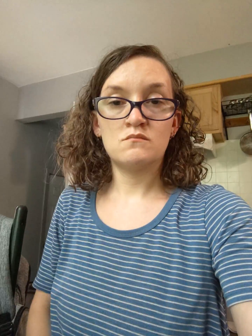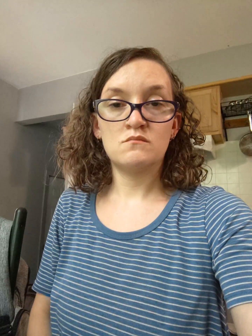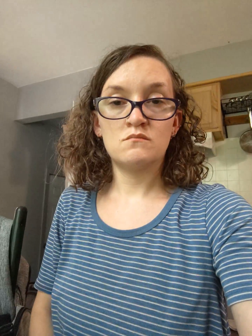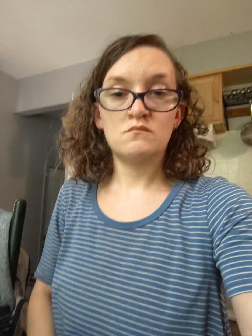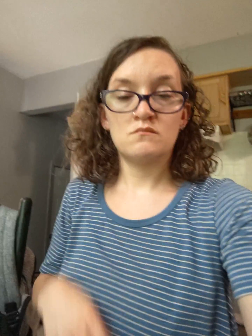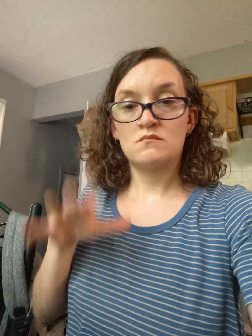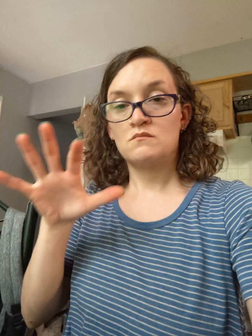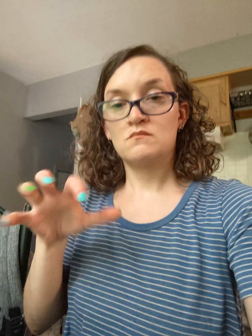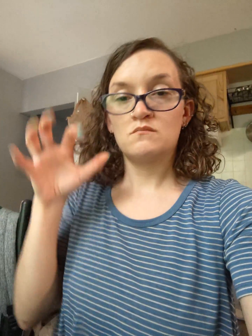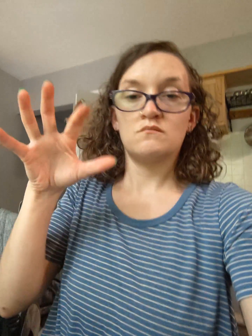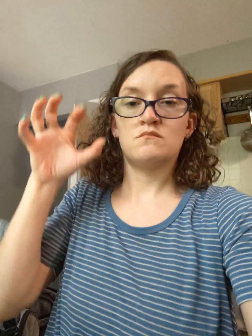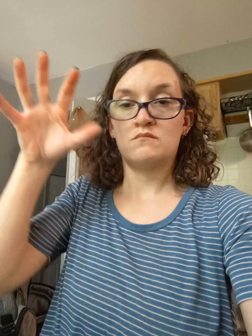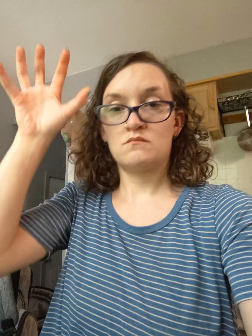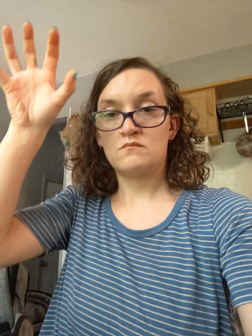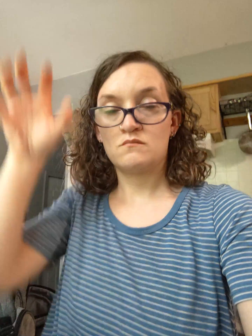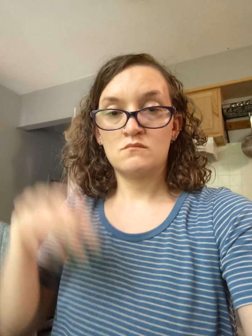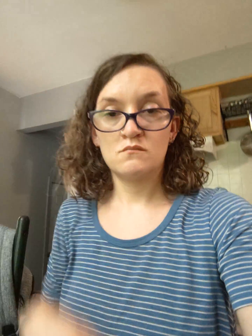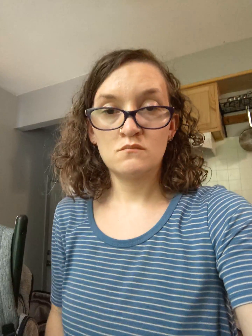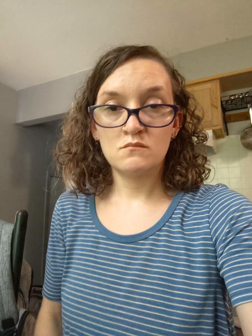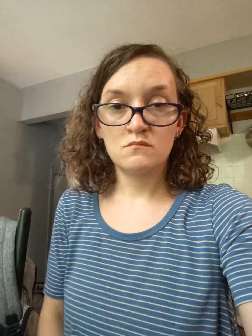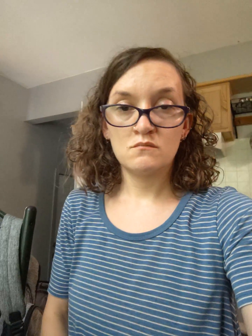climb